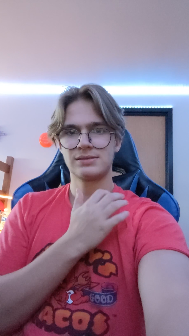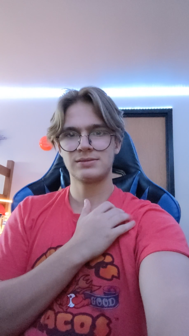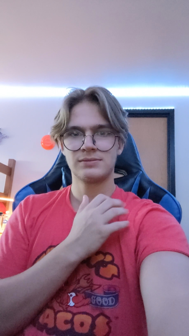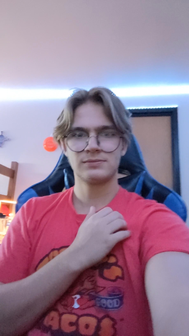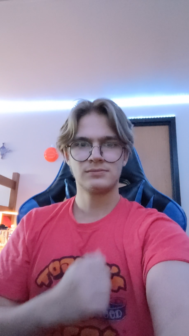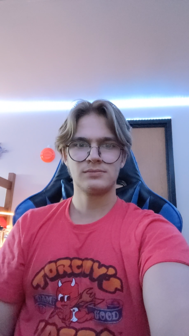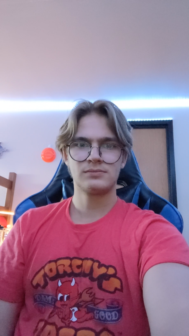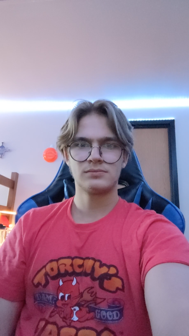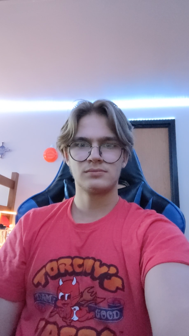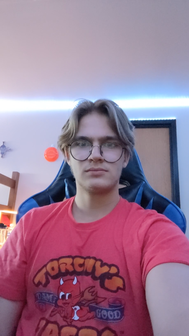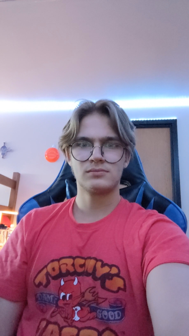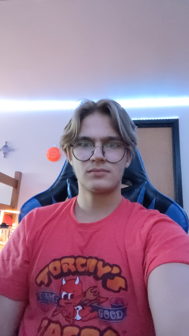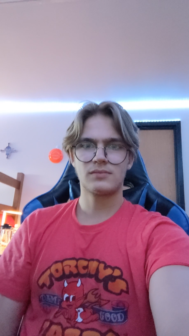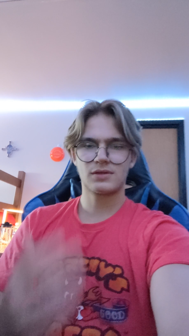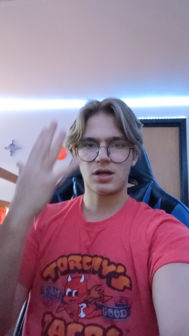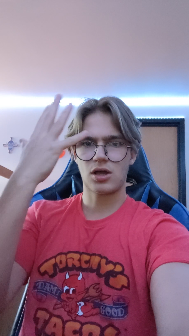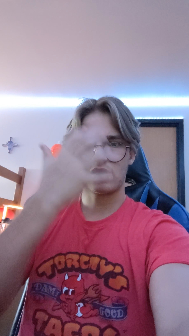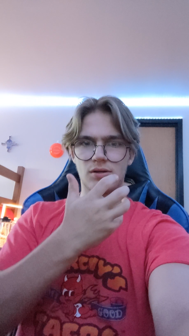dark